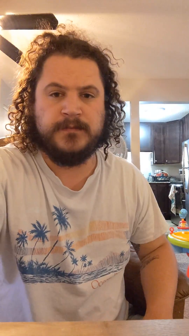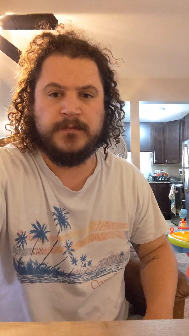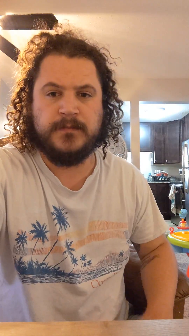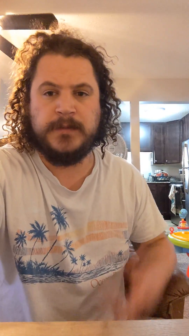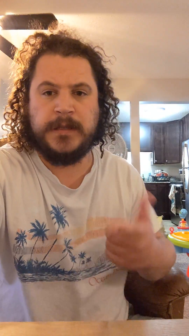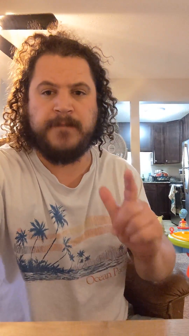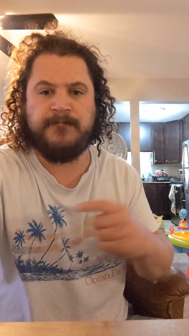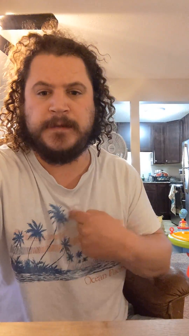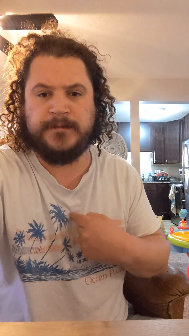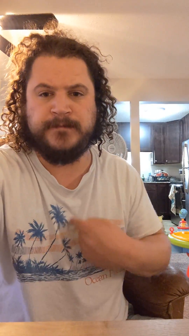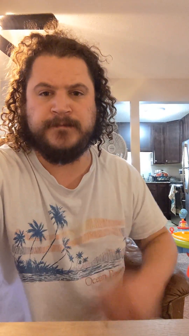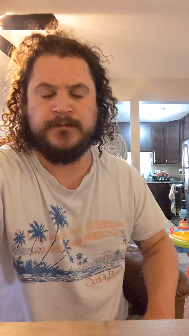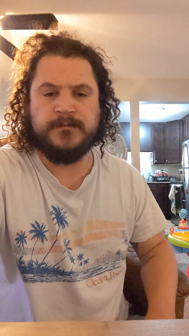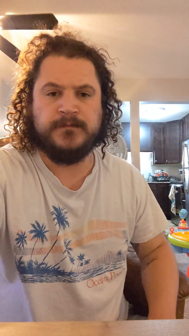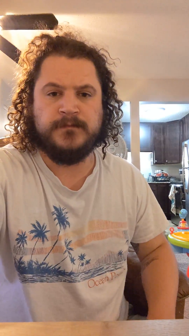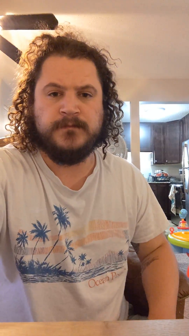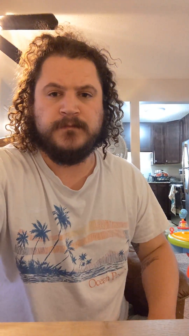let me